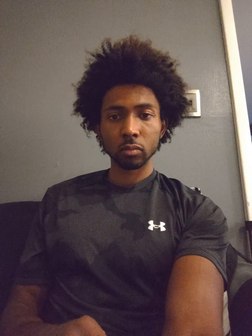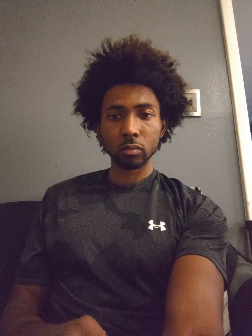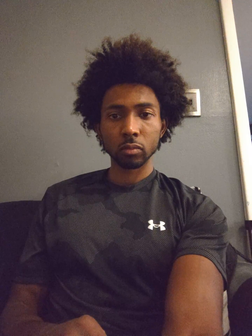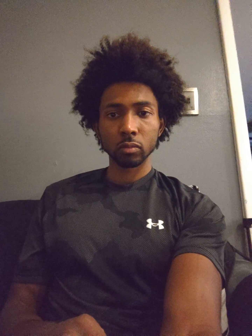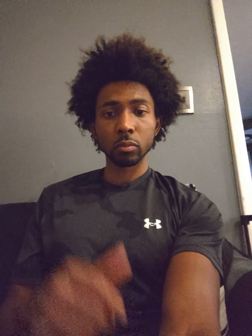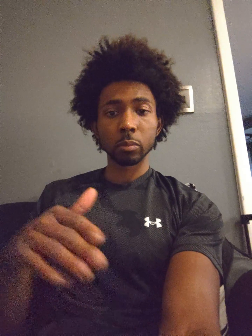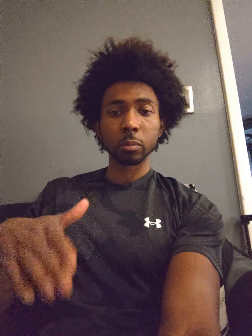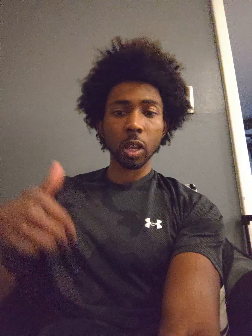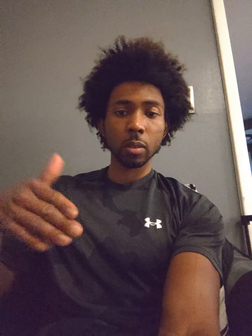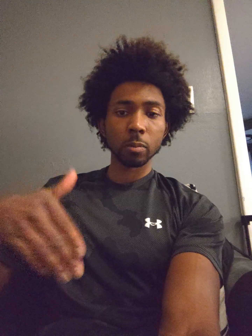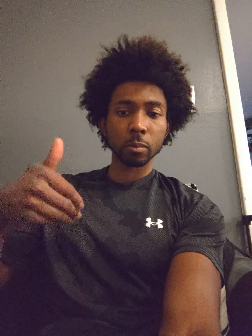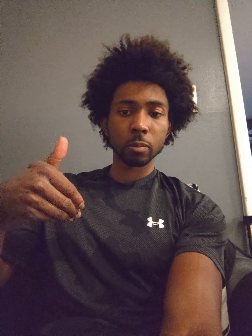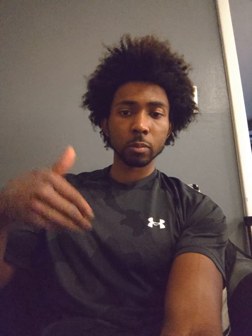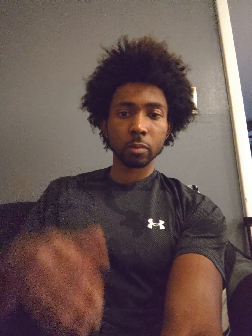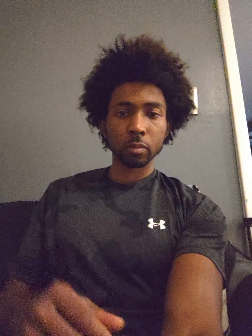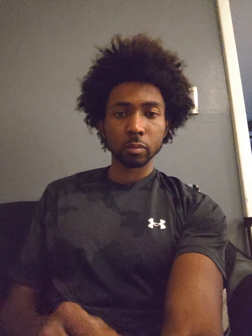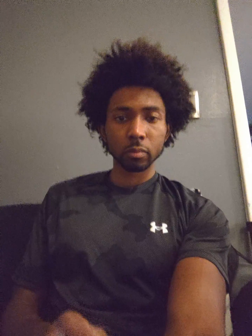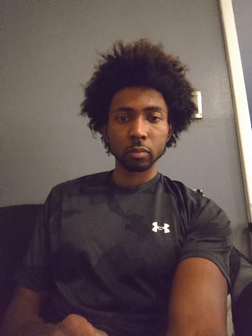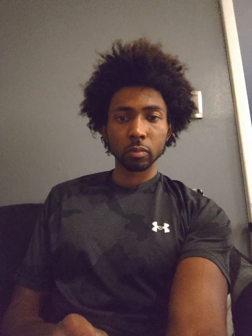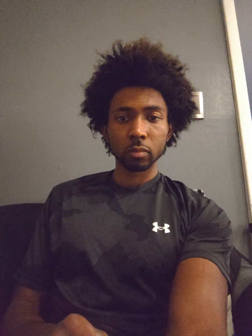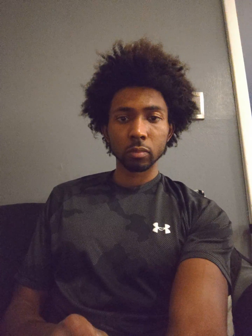pants